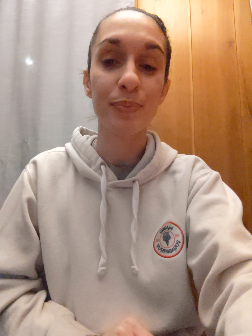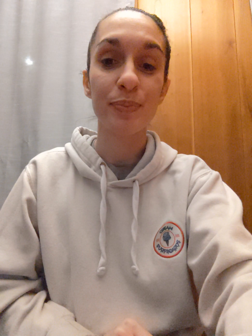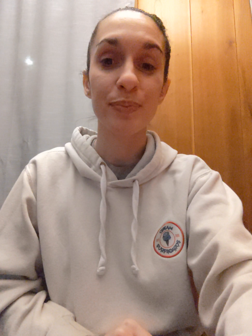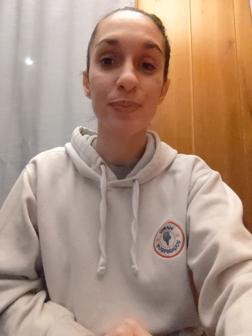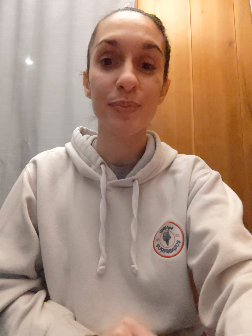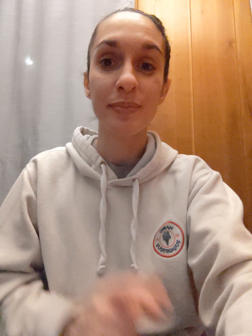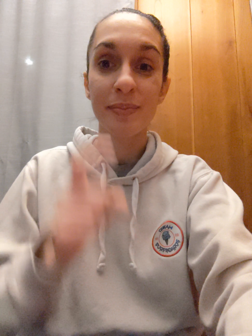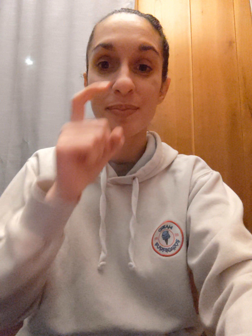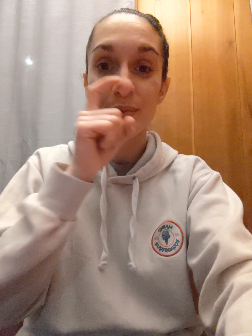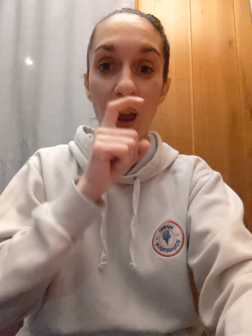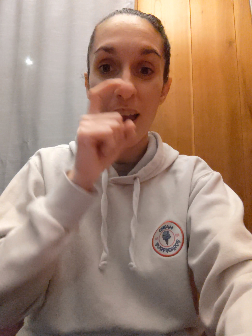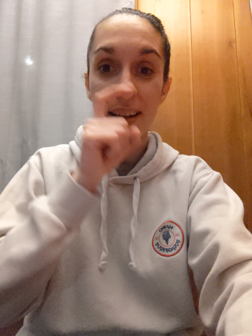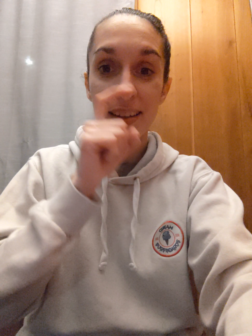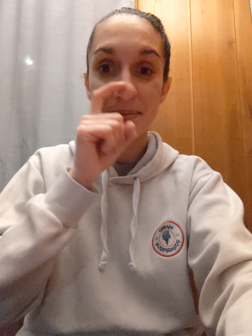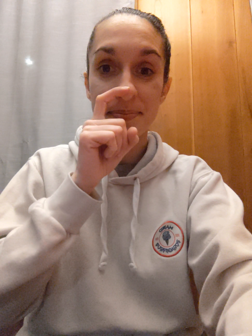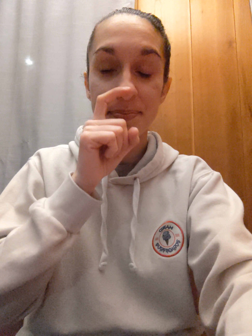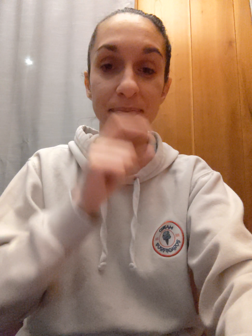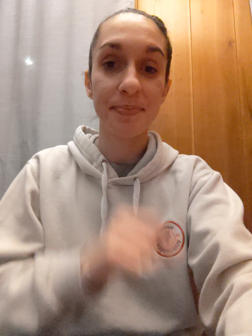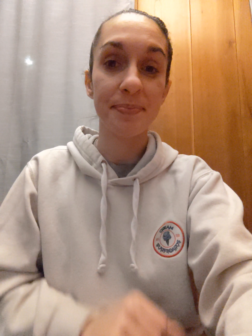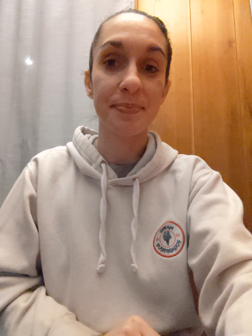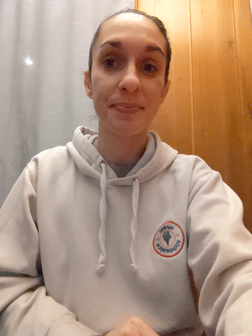doll